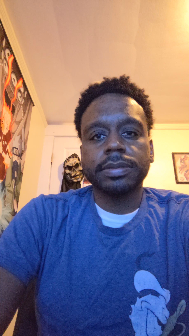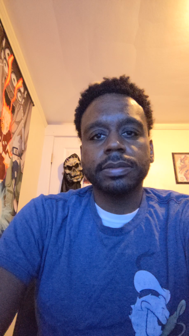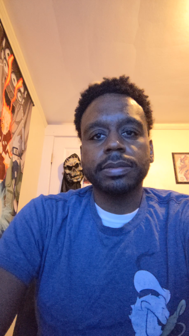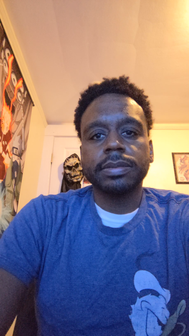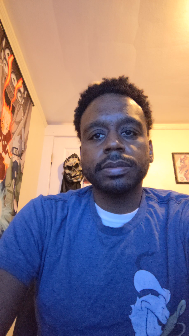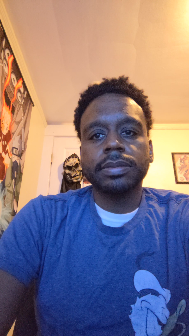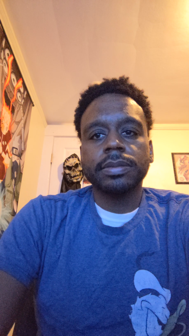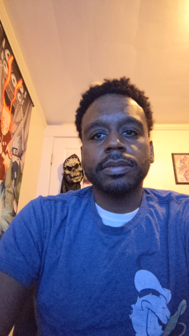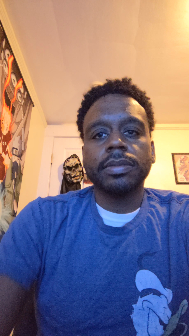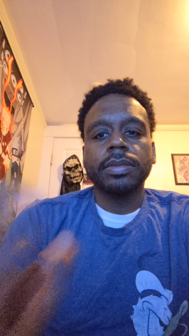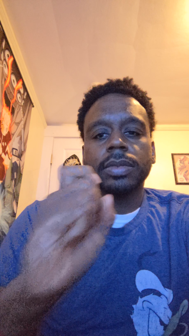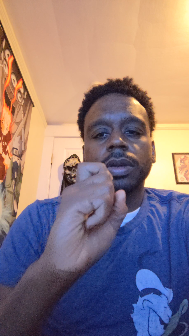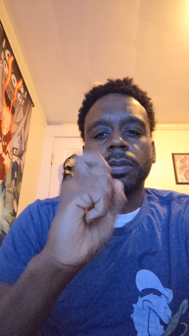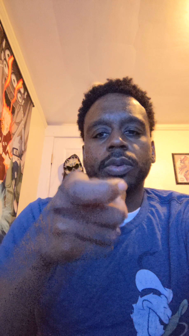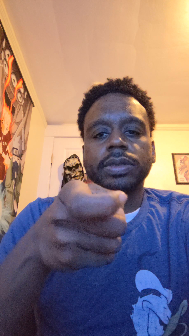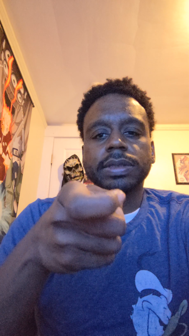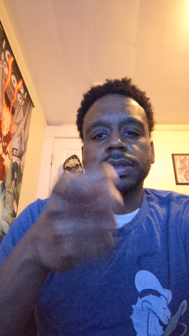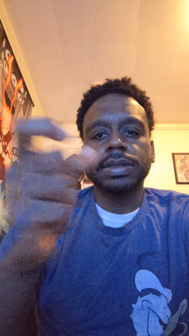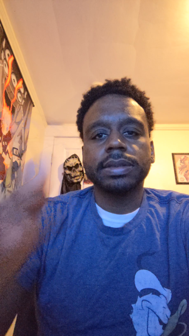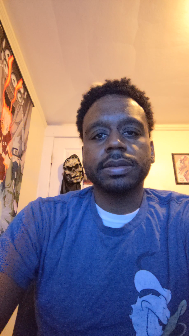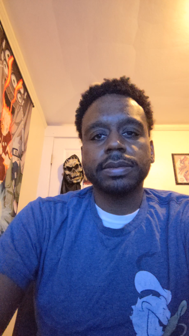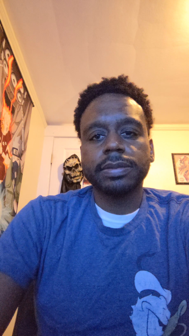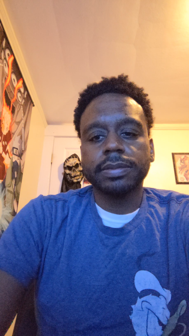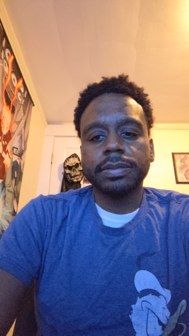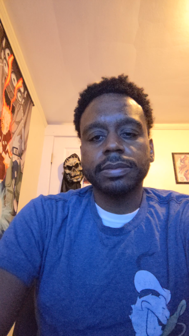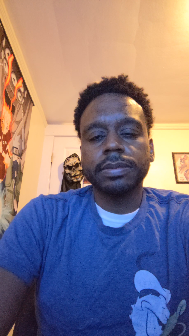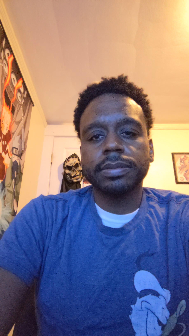present